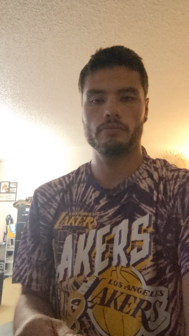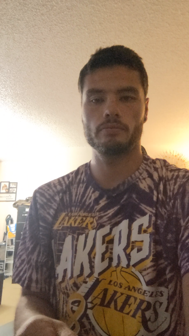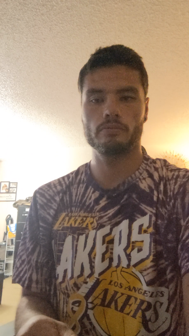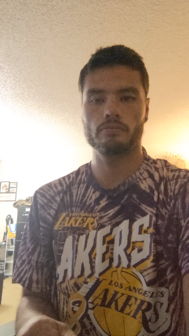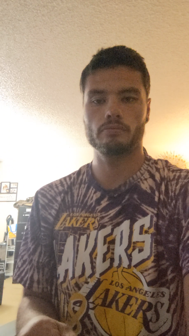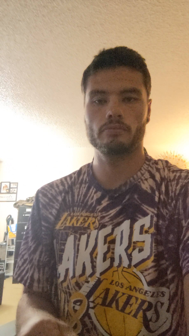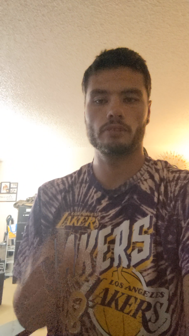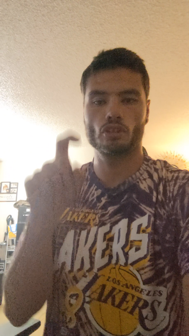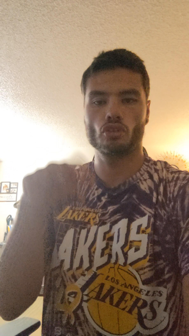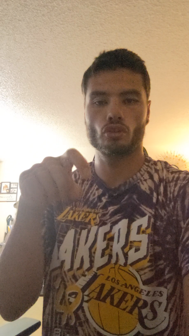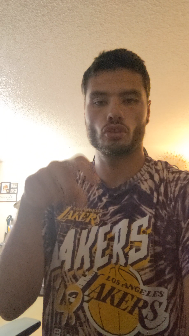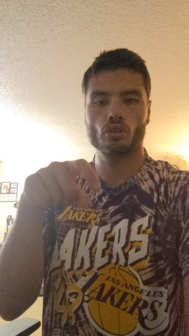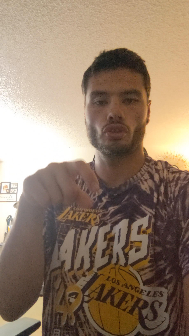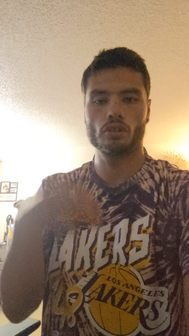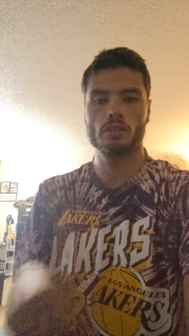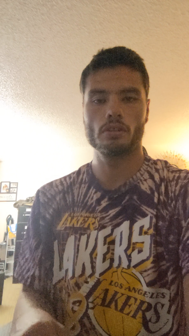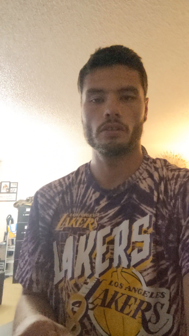should